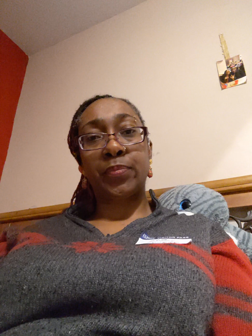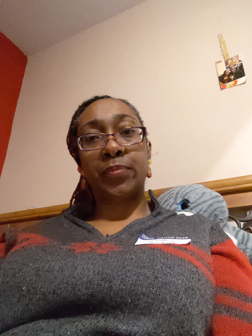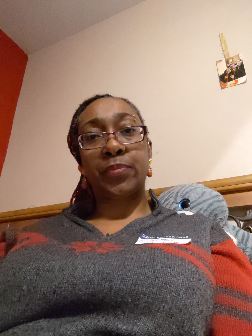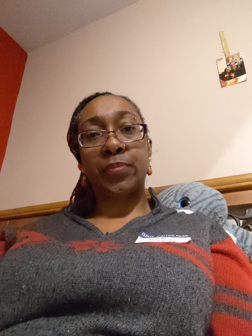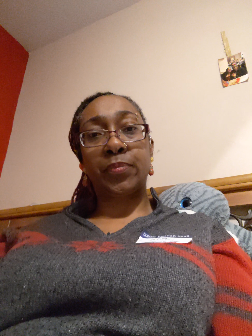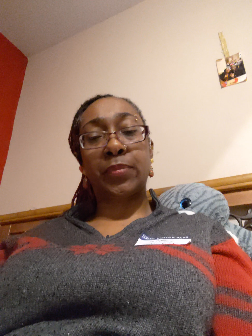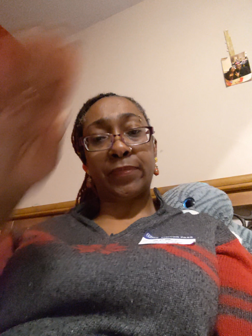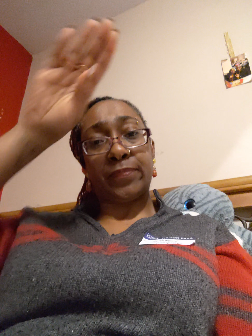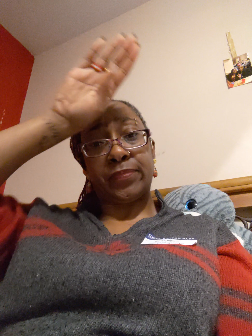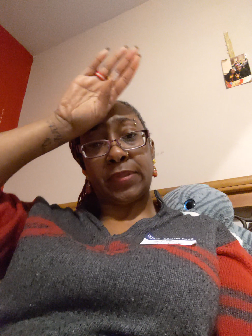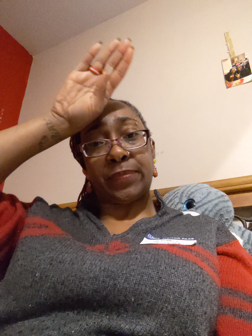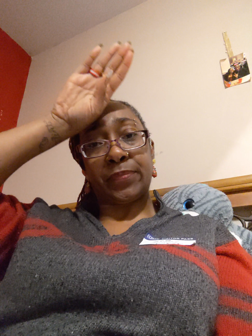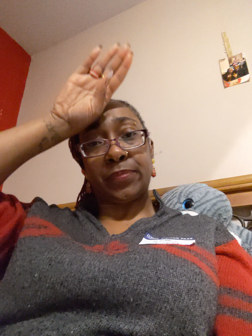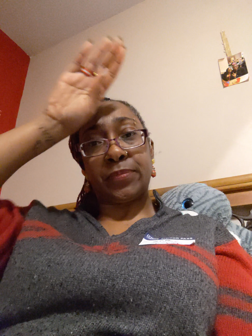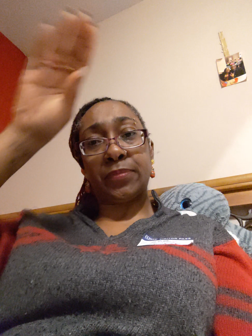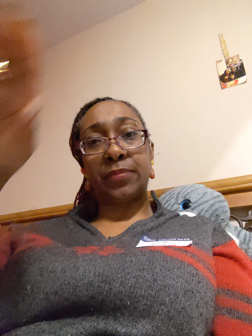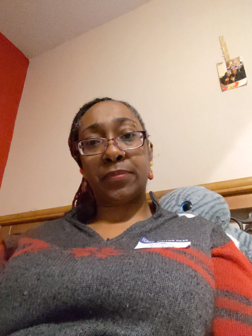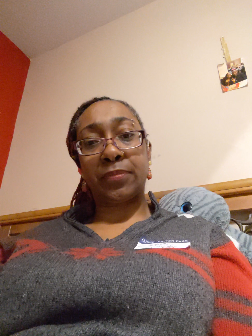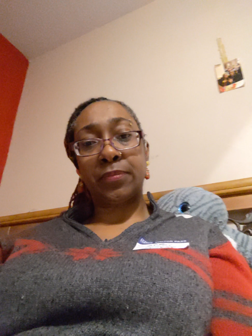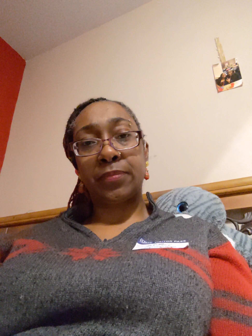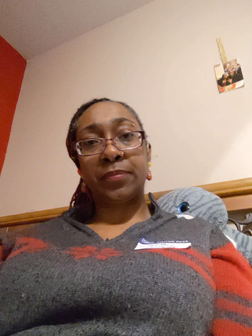fireman